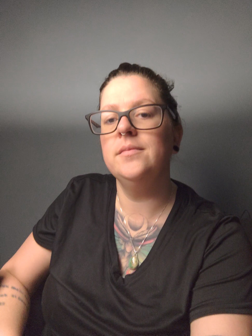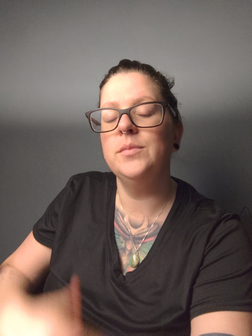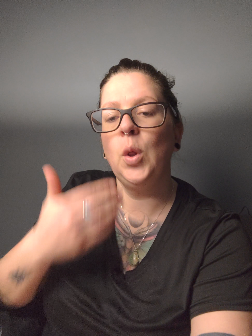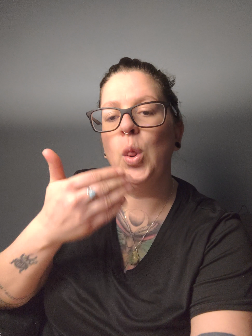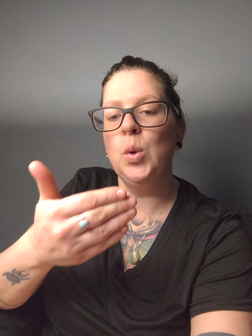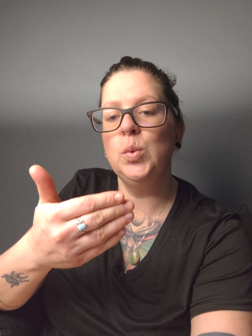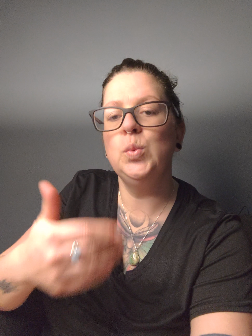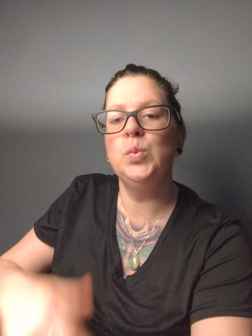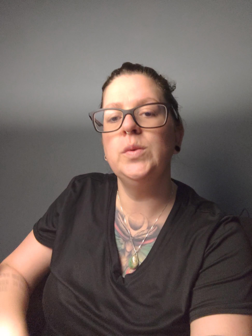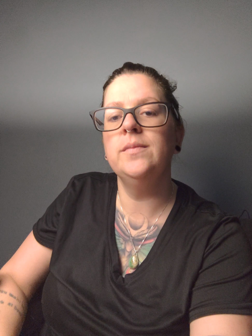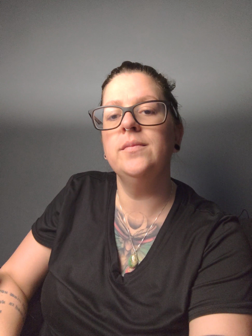close